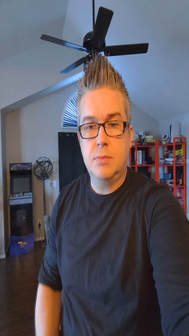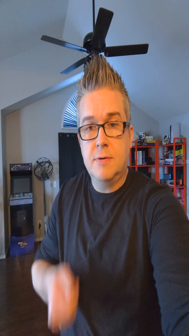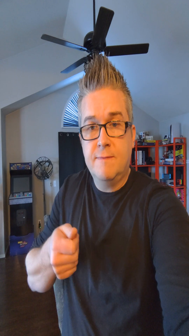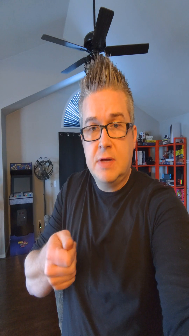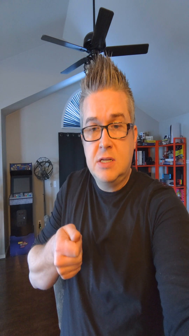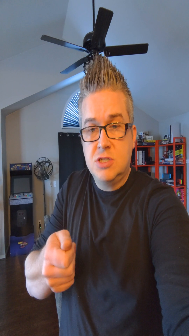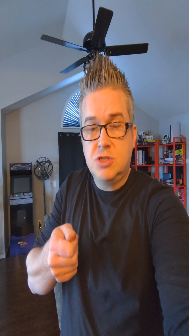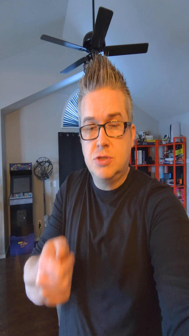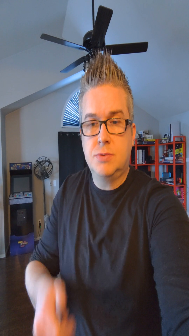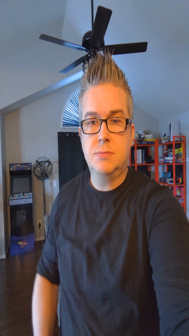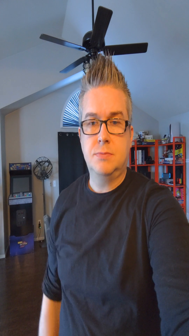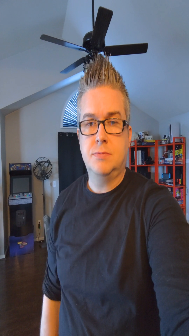vacuum